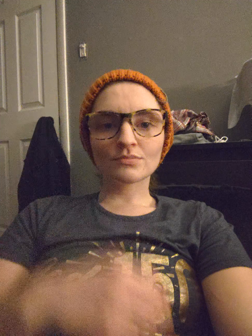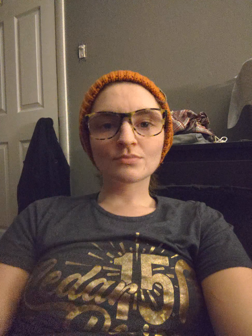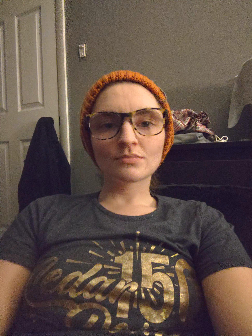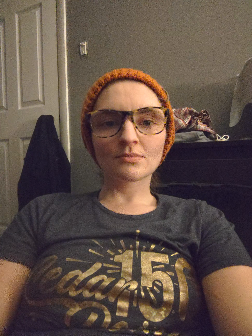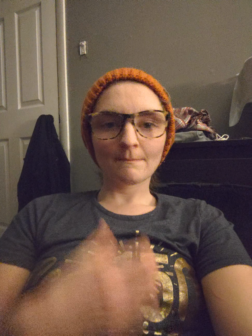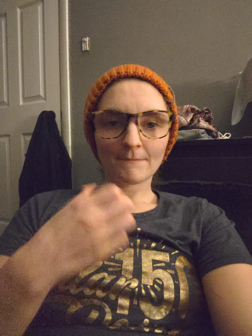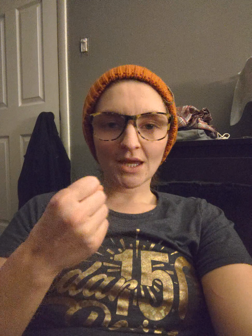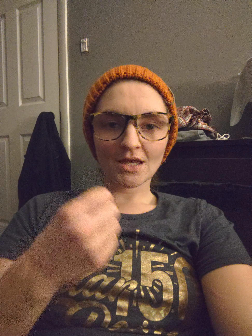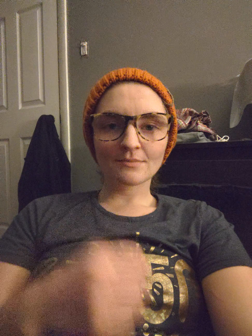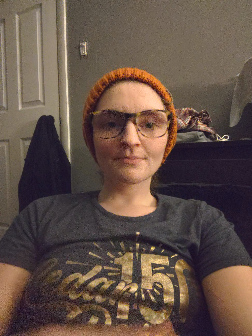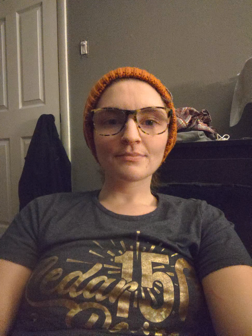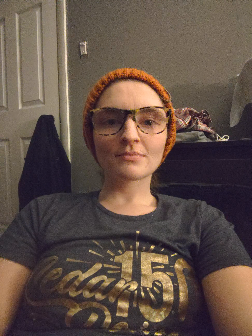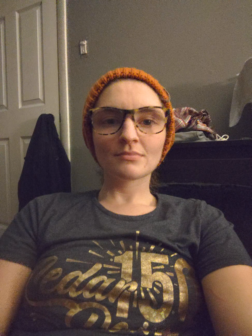milk